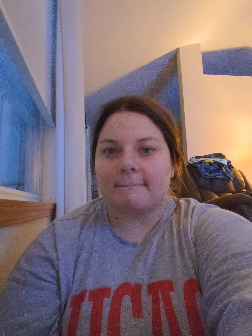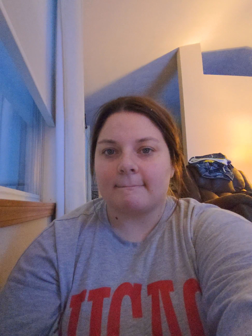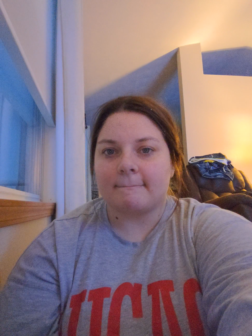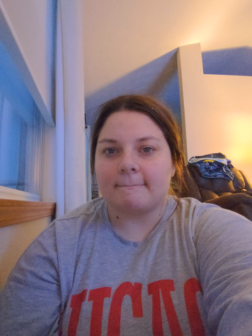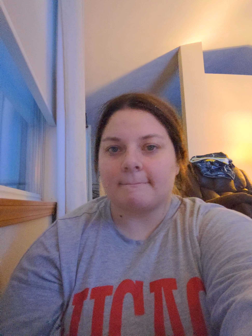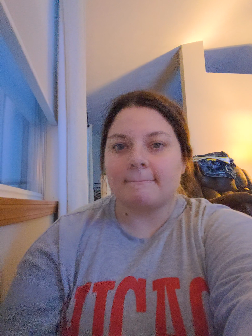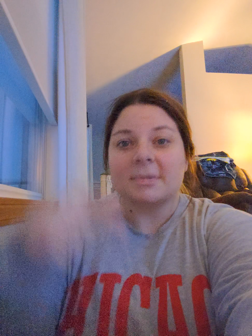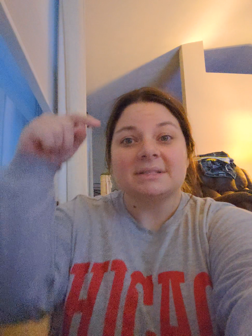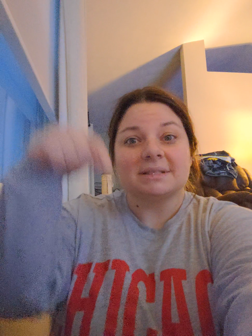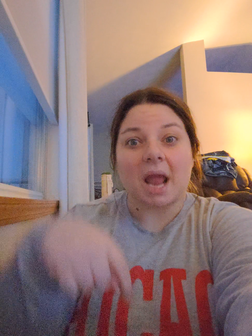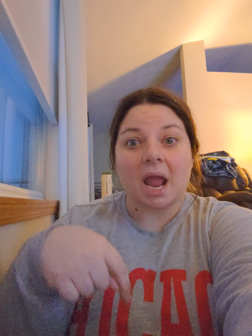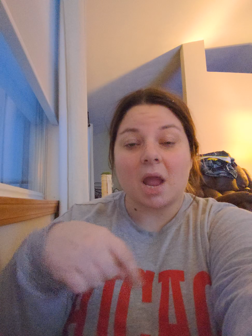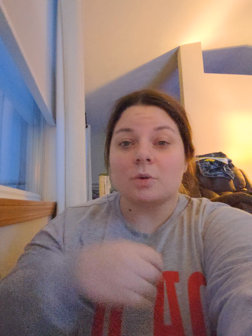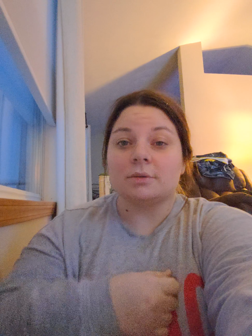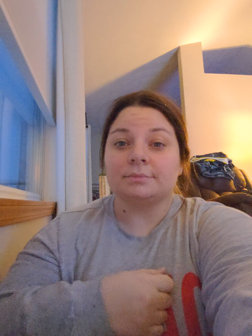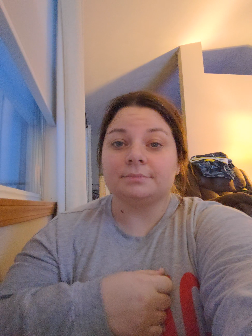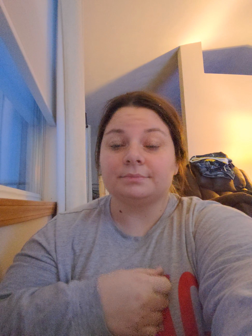down